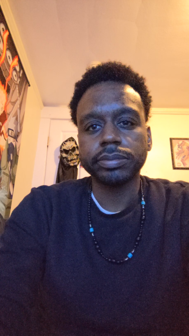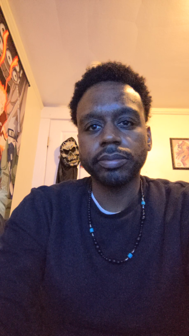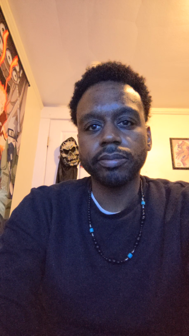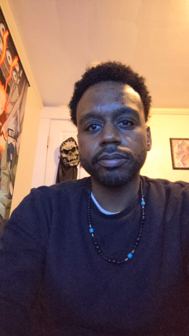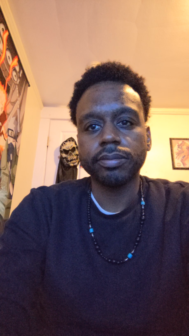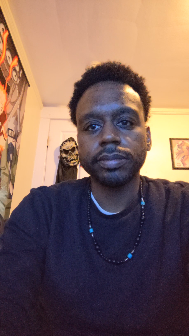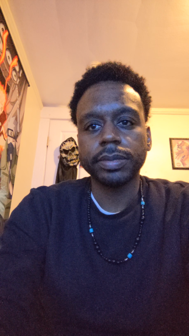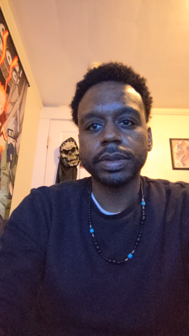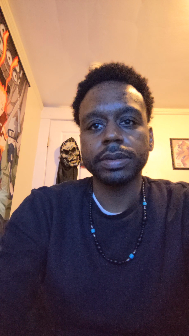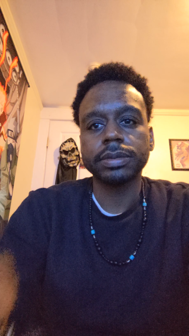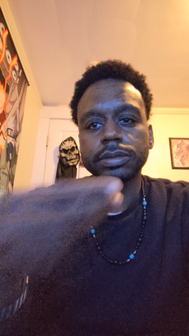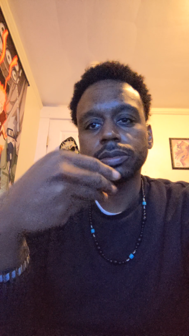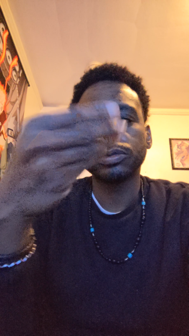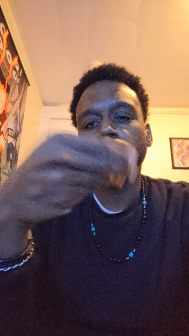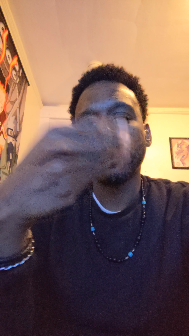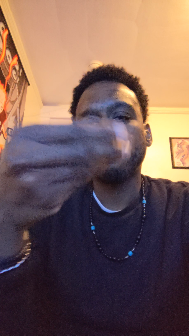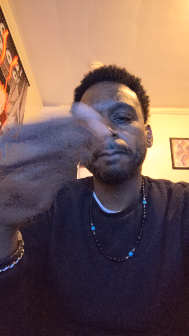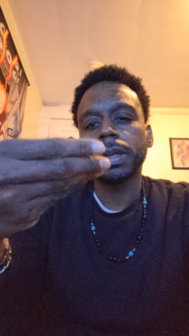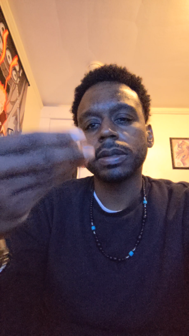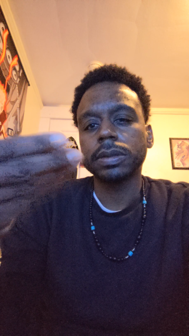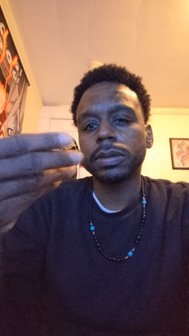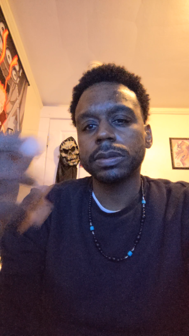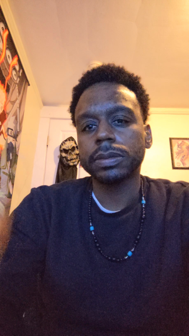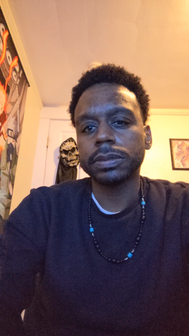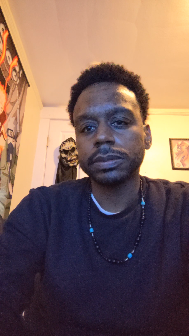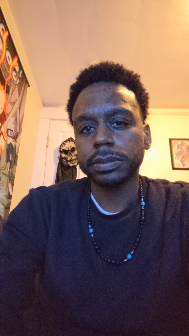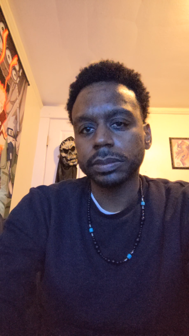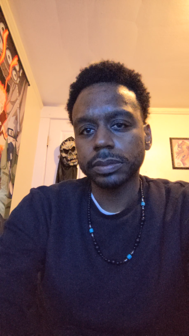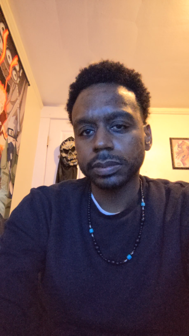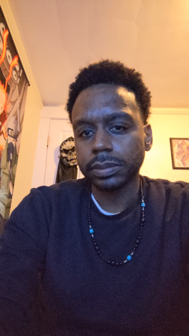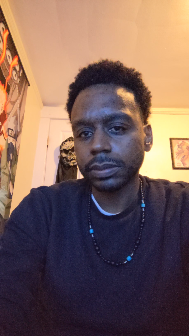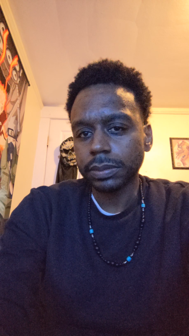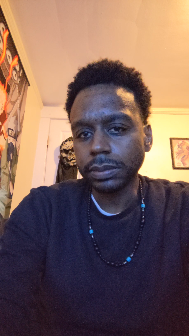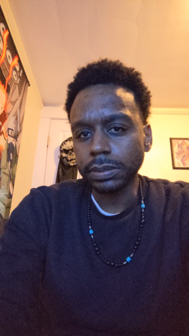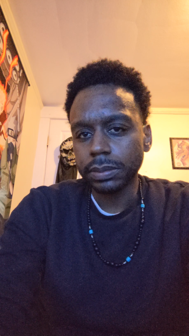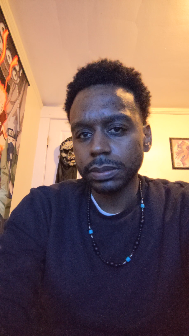shopping